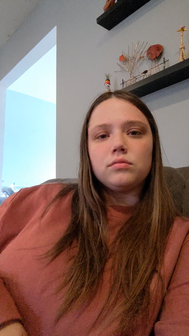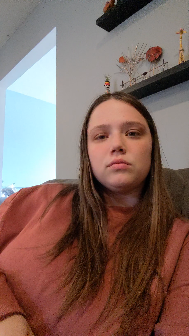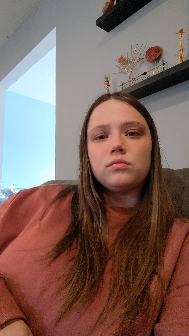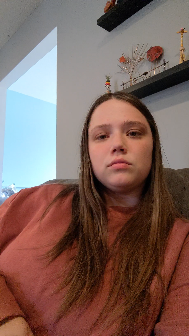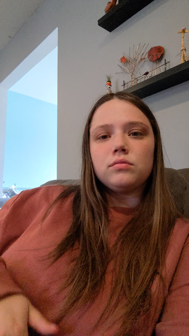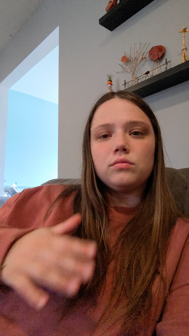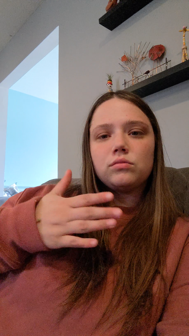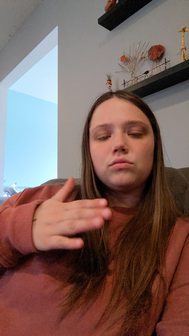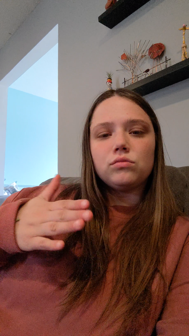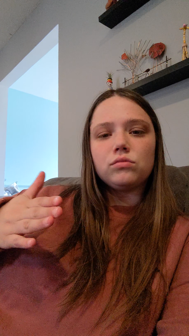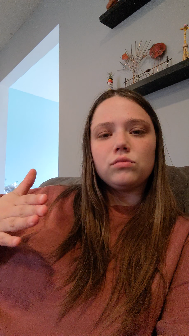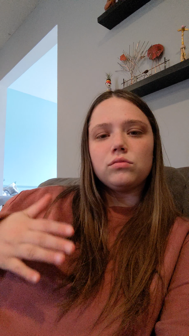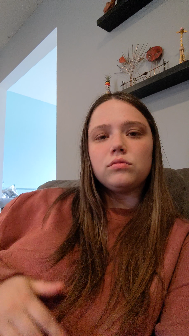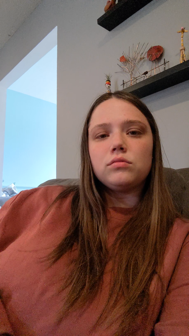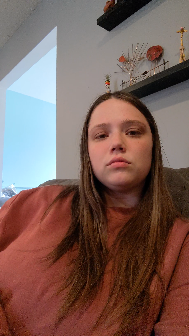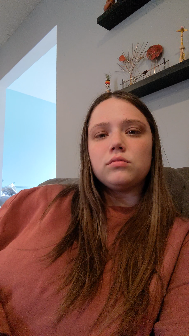cook